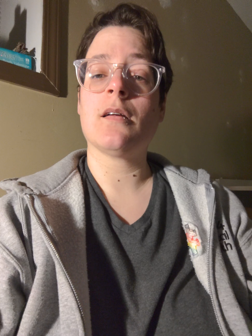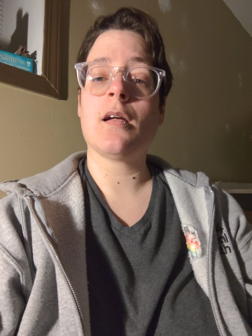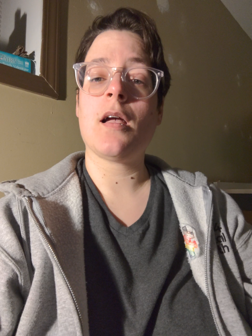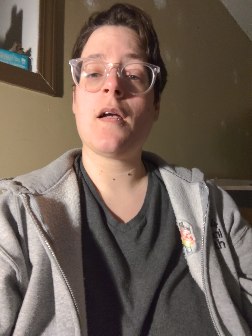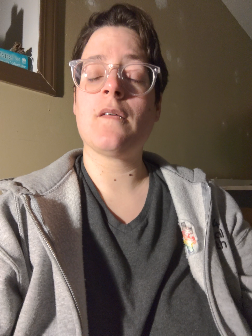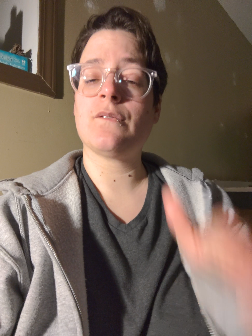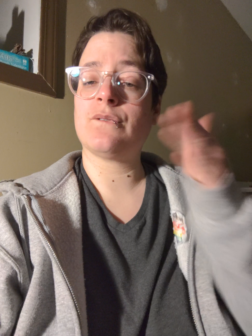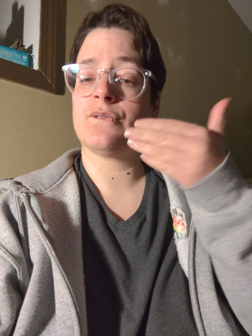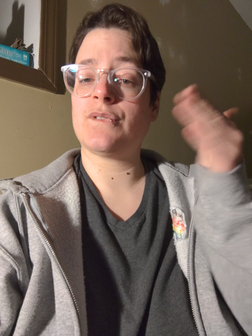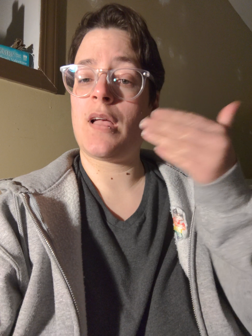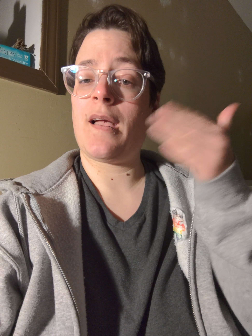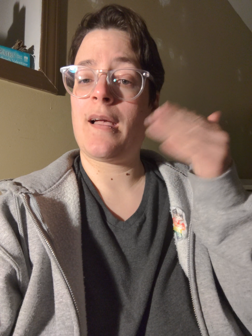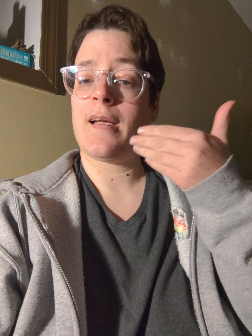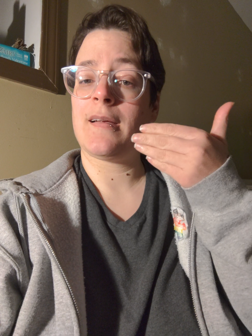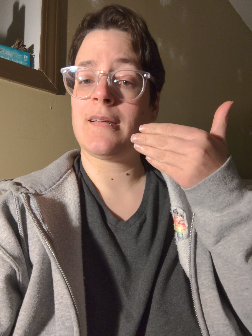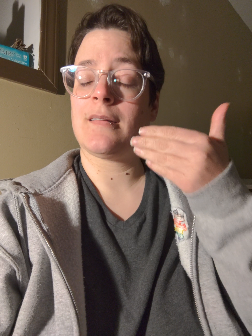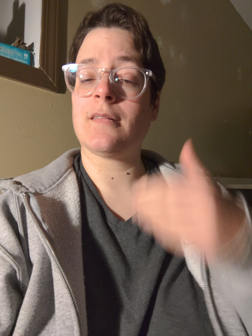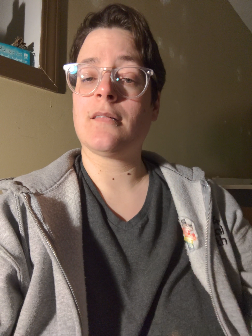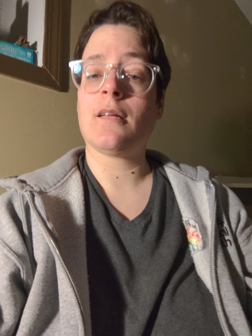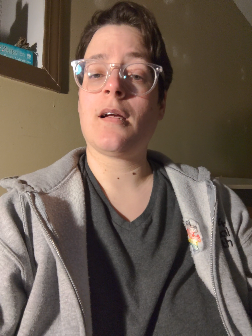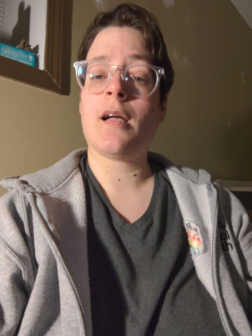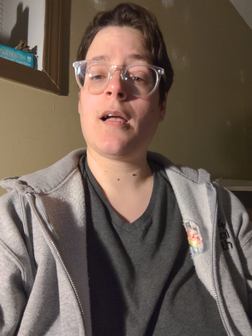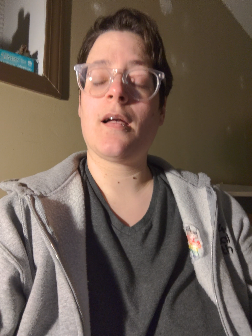flag